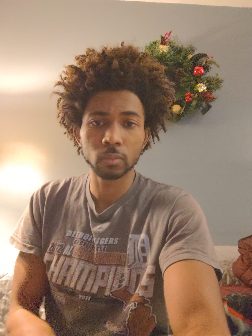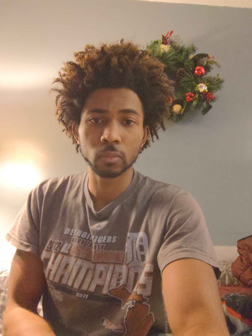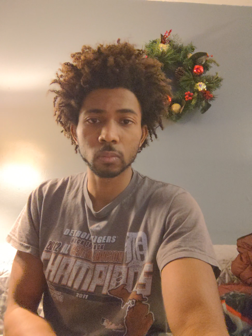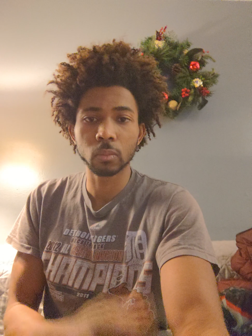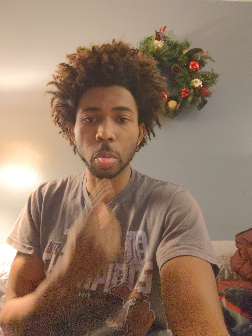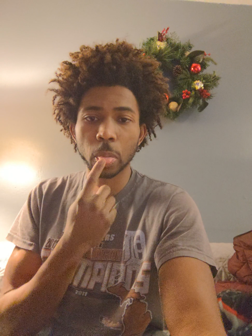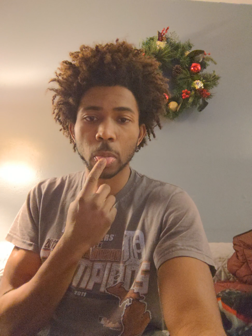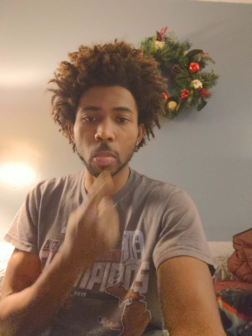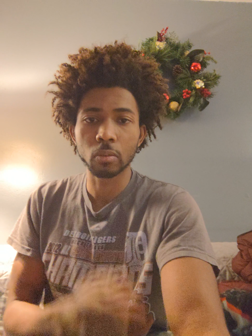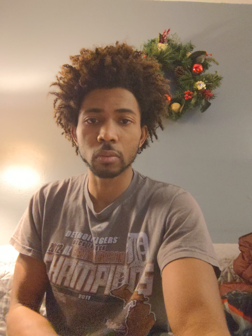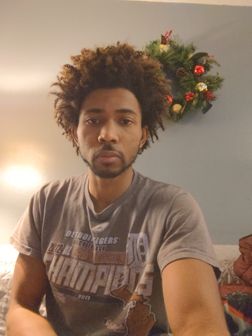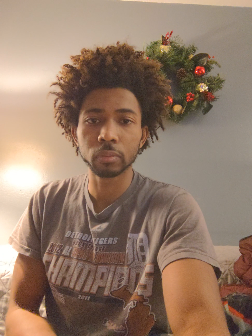tongue